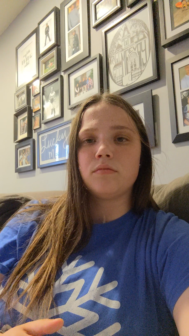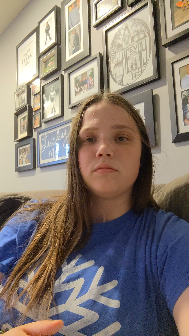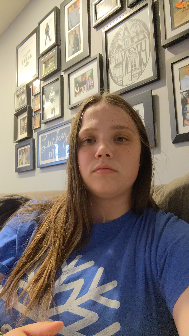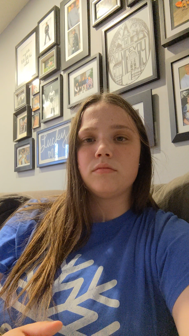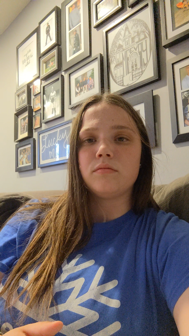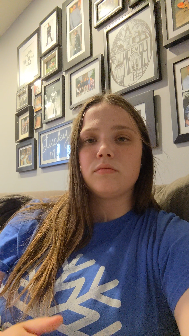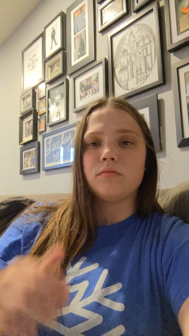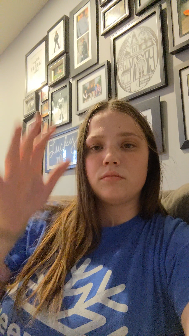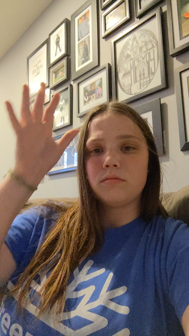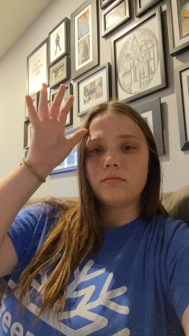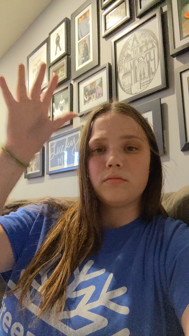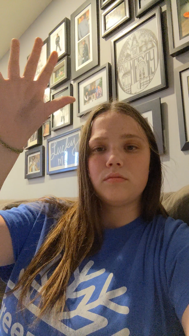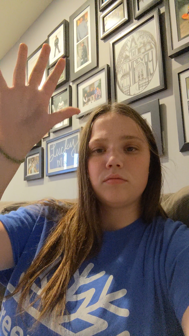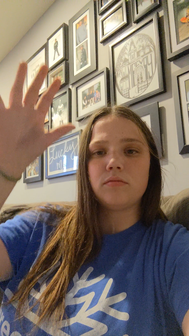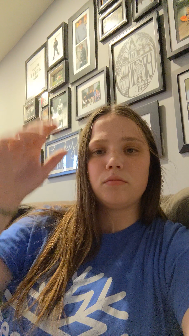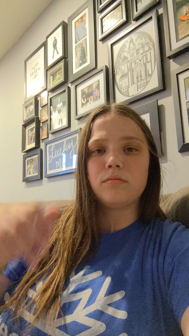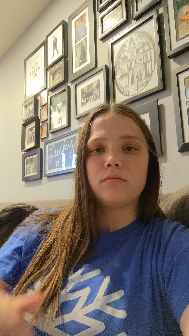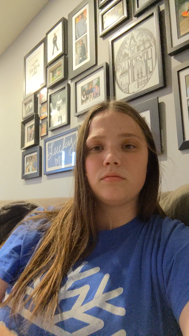moose